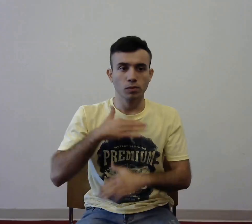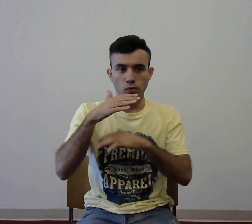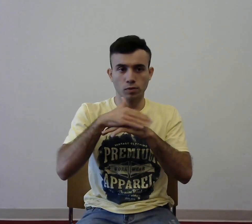axşam